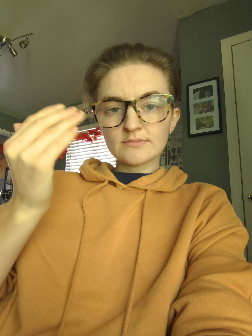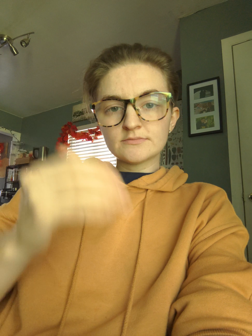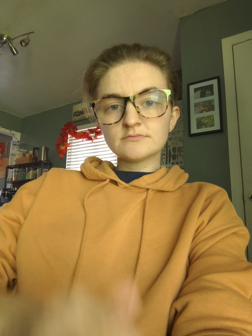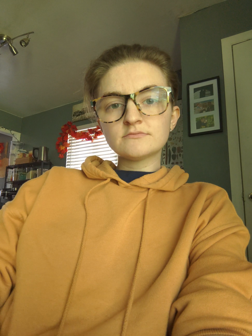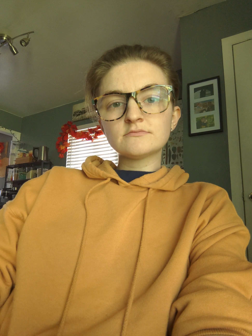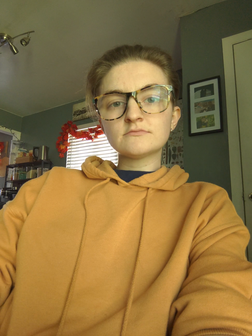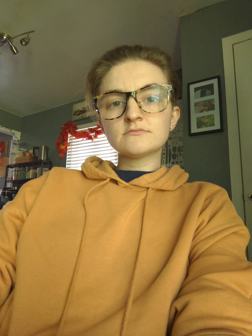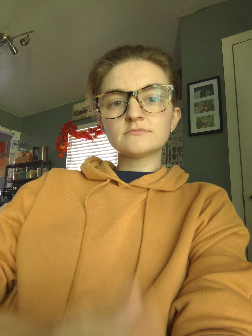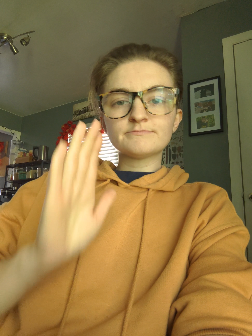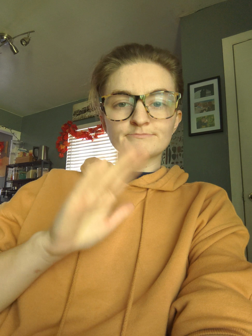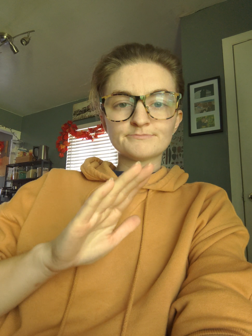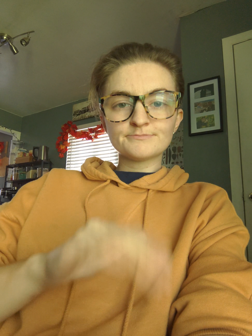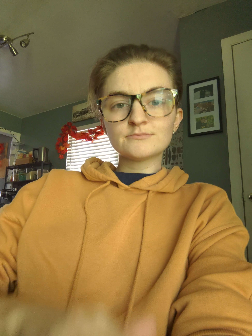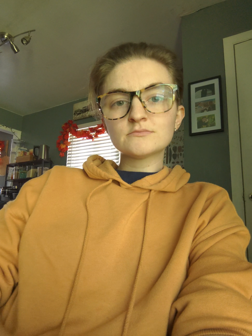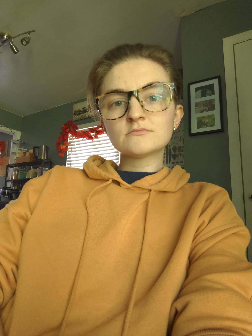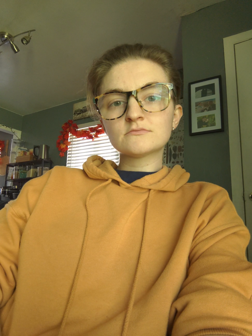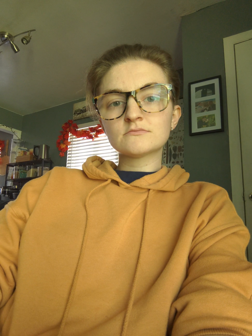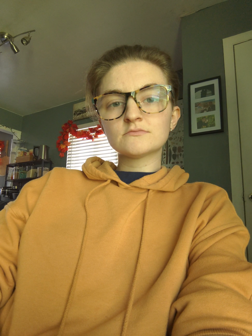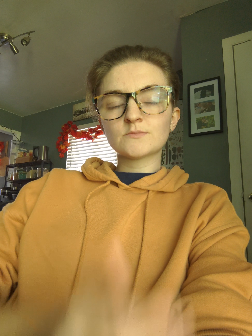clap